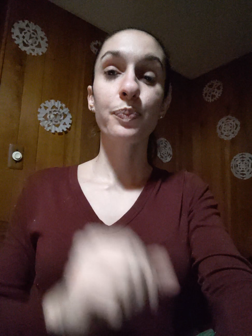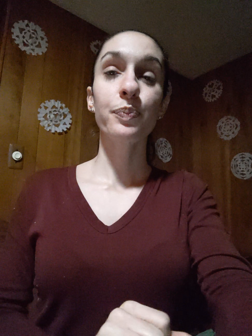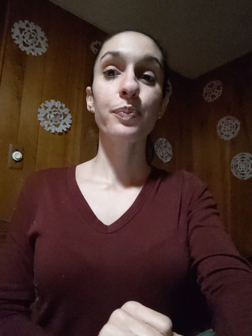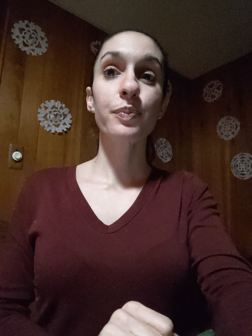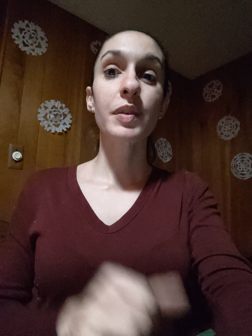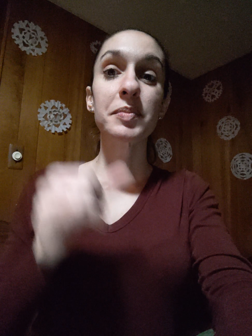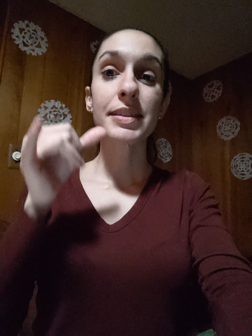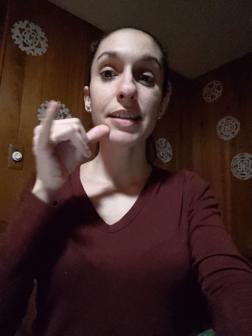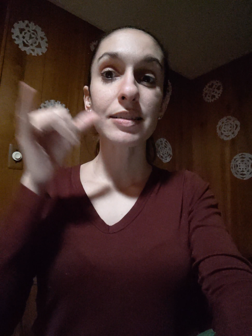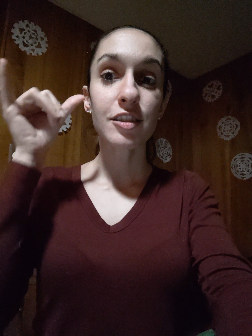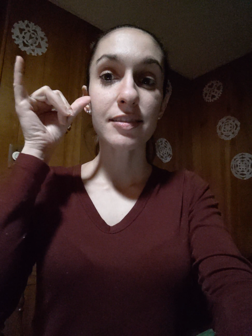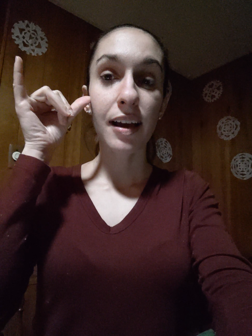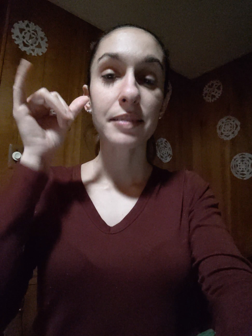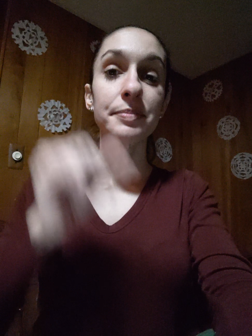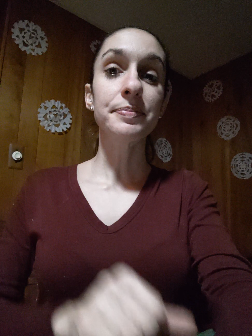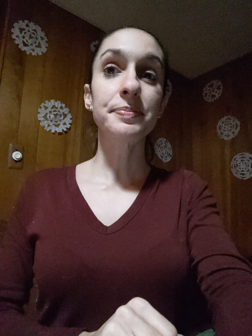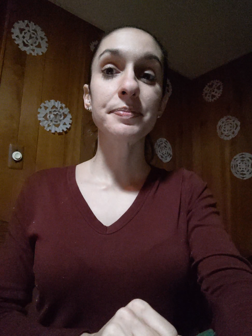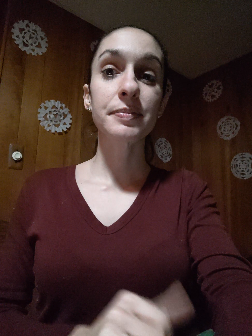yesterday